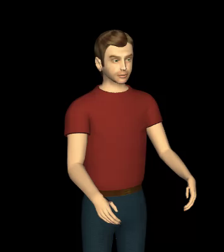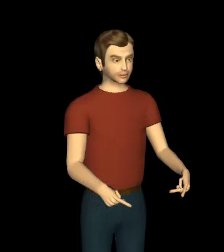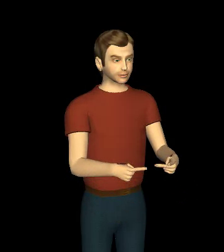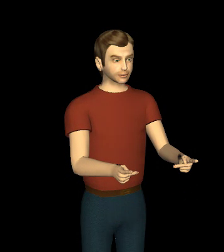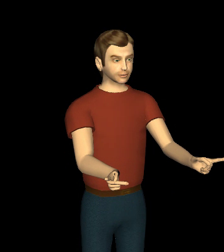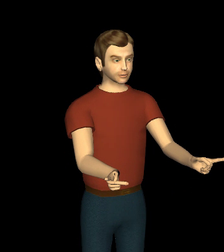عام